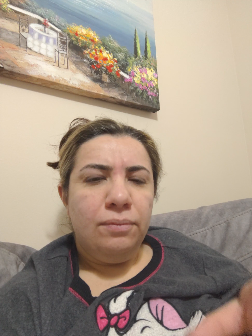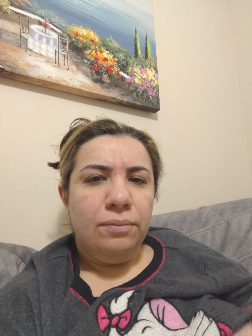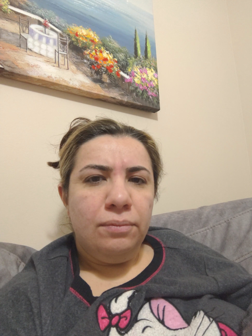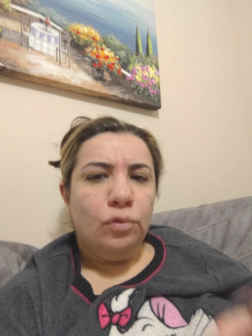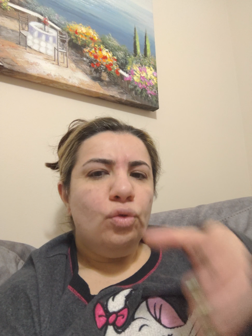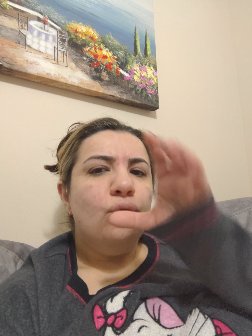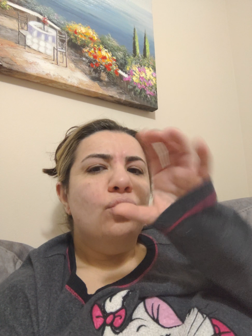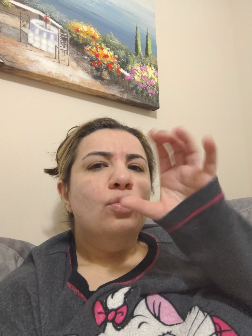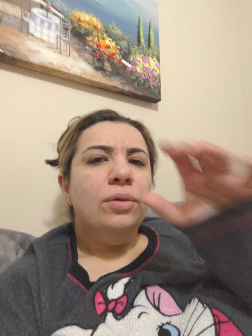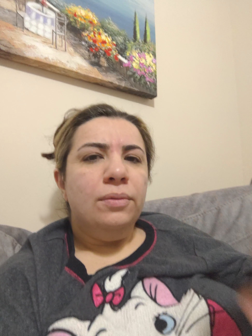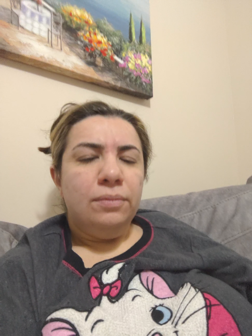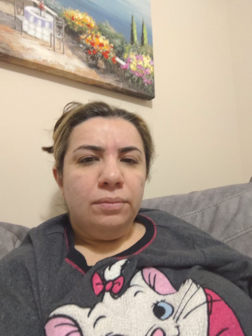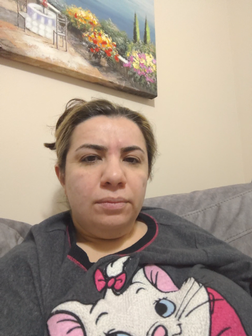drink